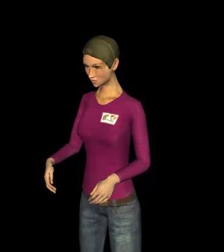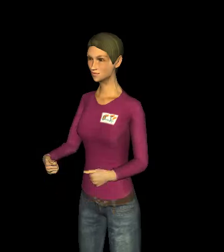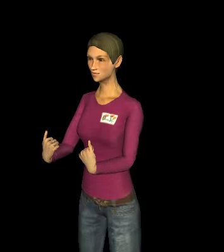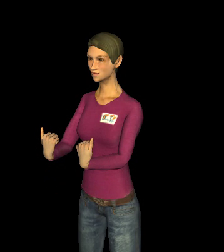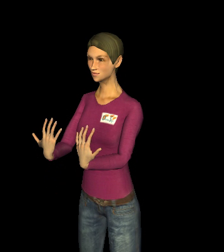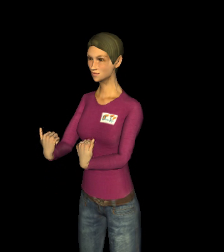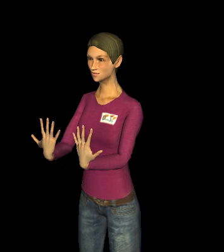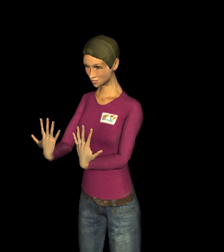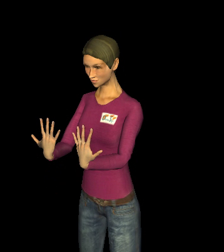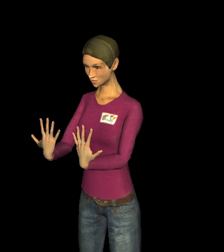كم